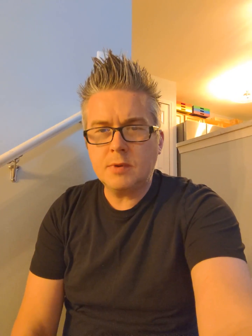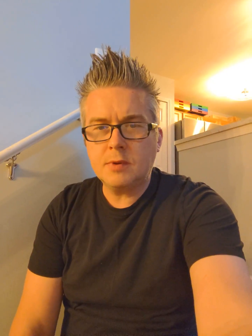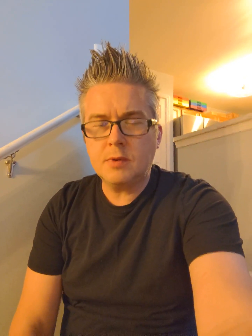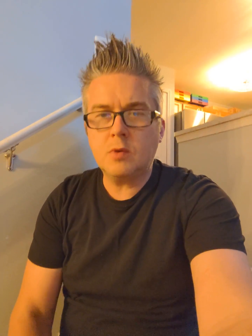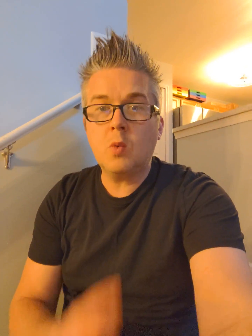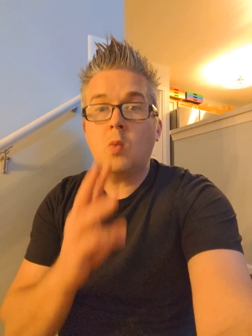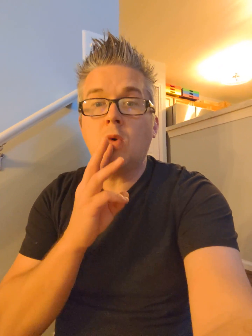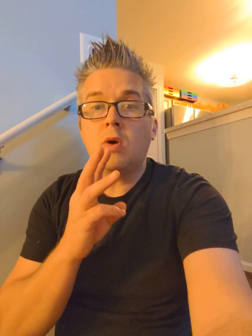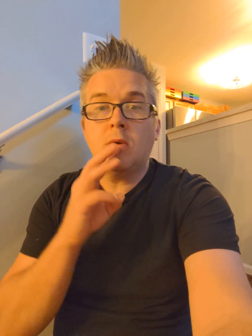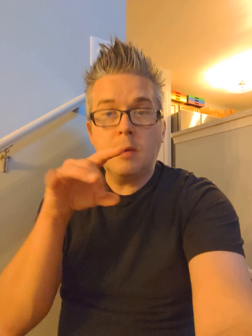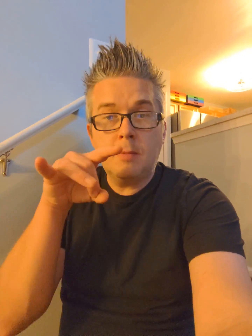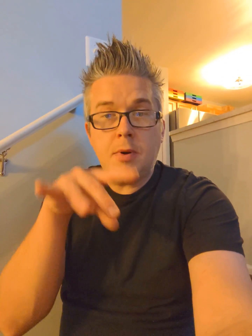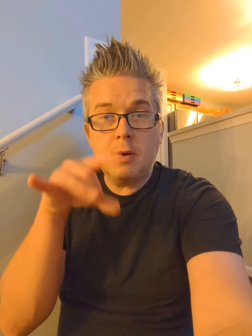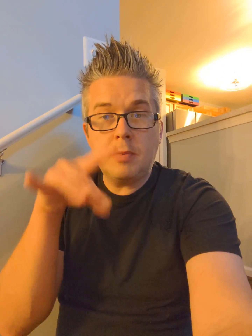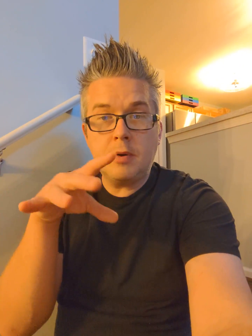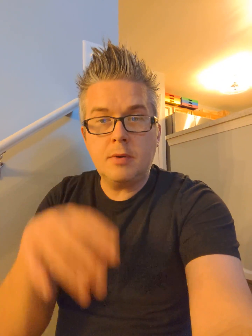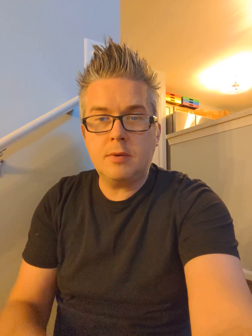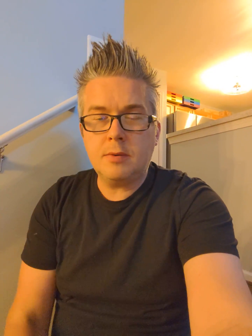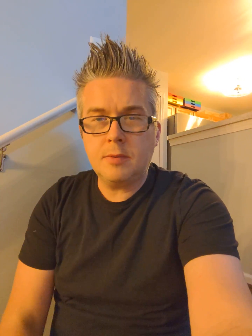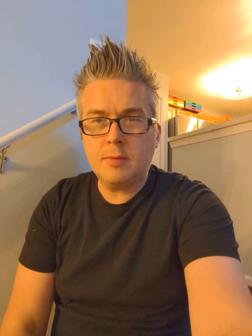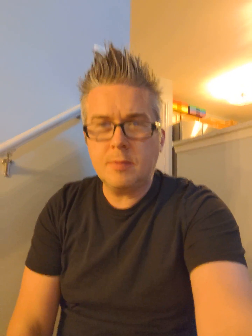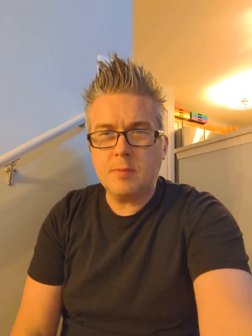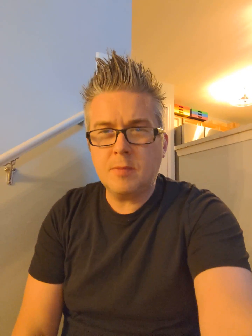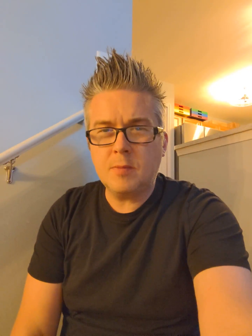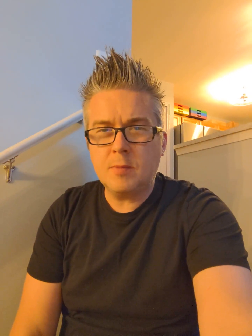melon